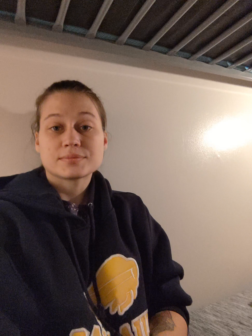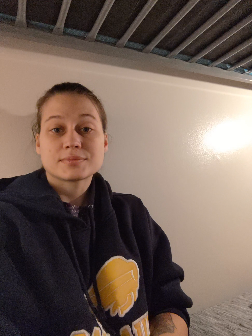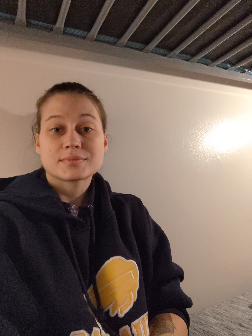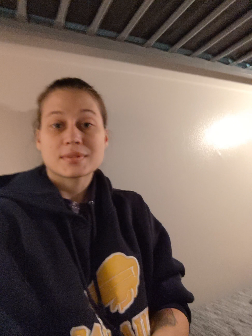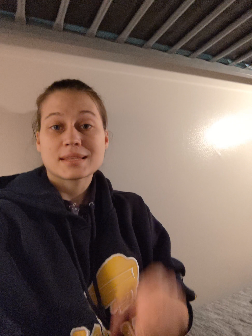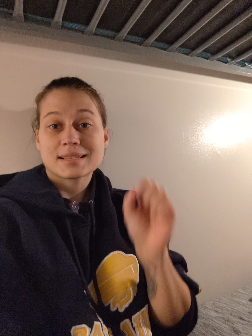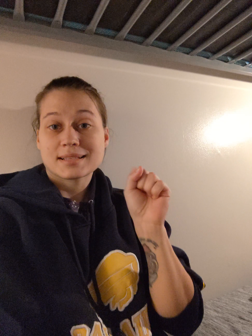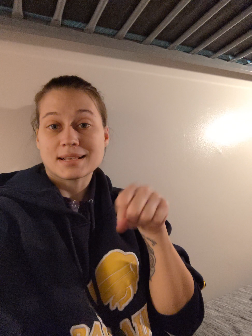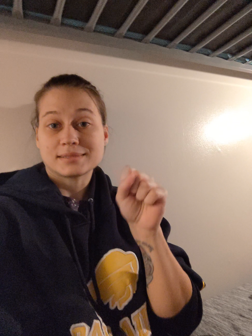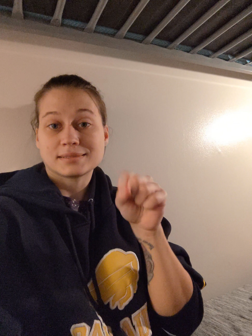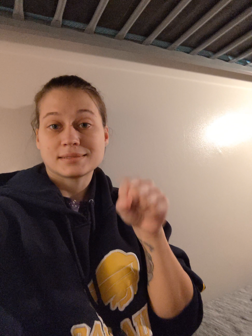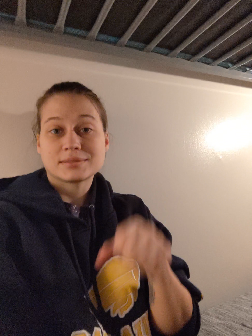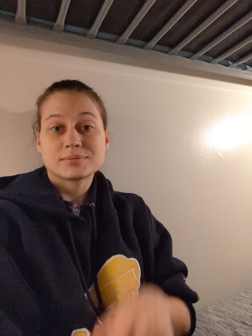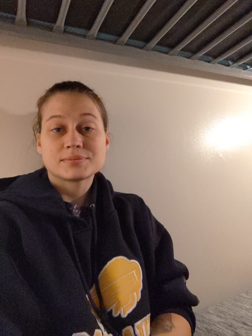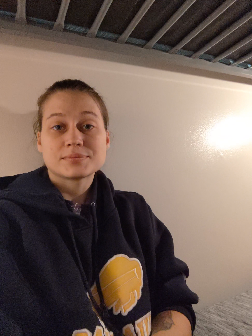yes